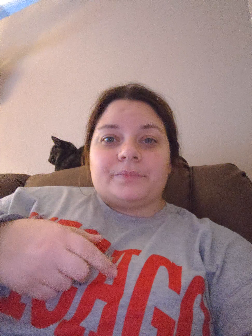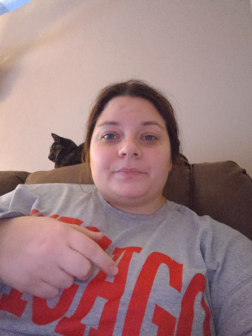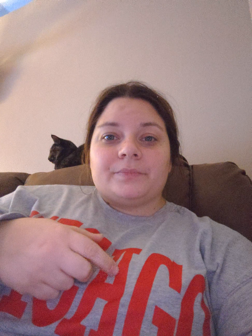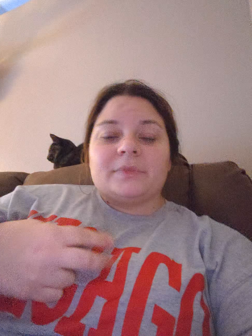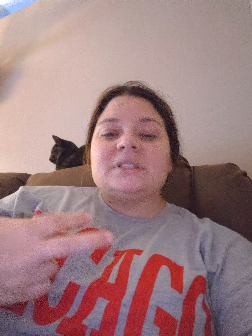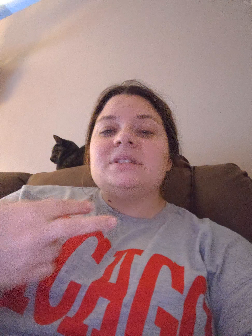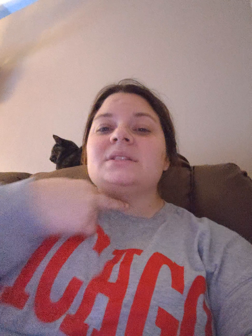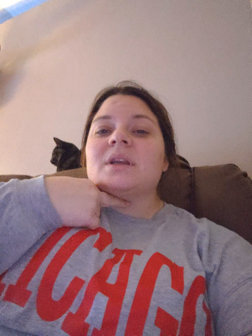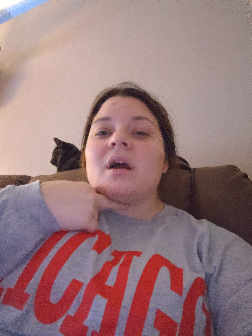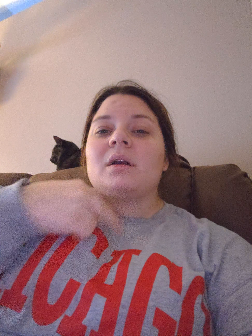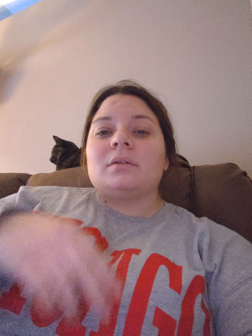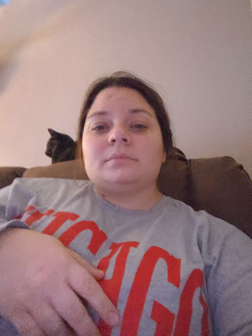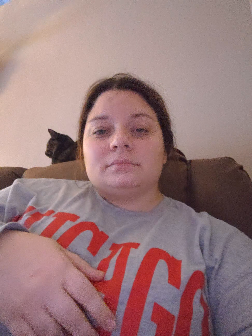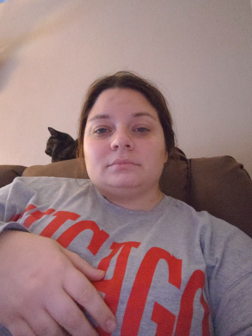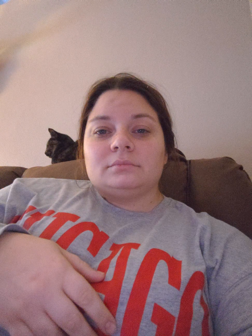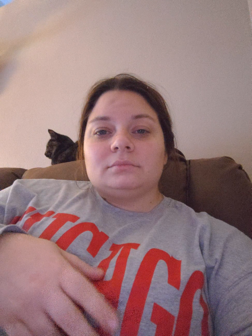stuck